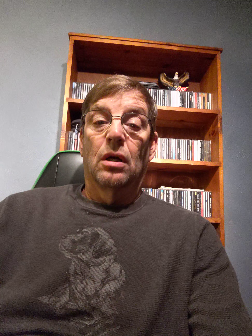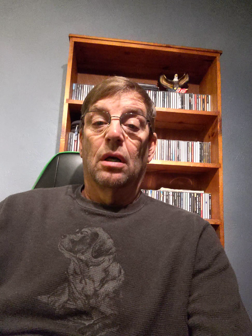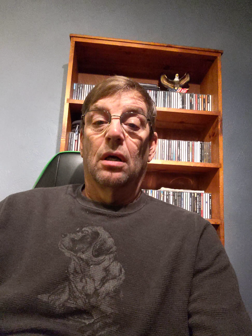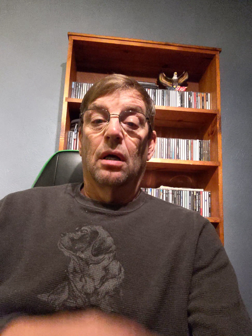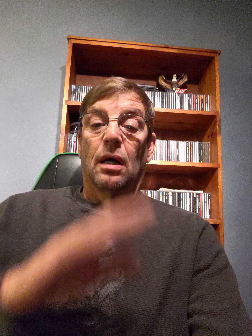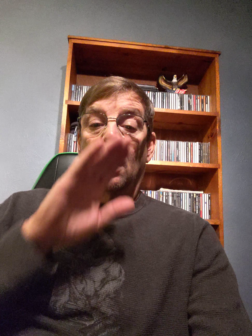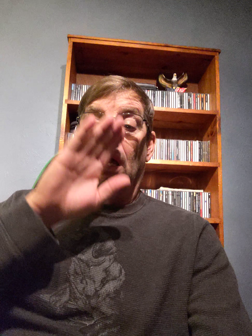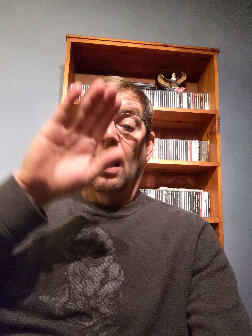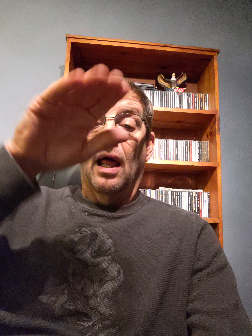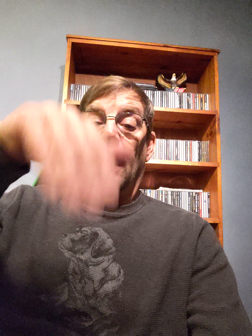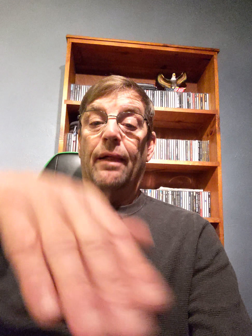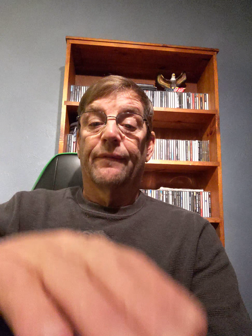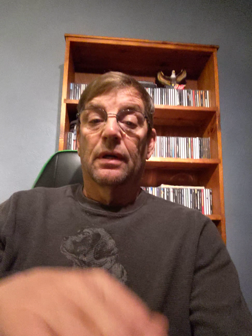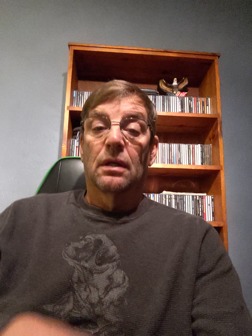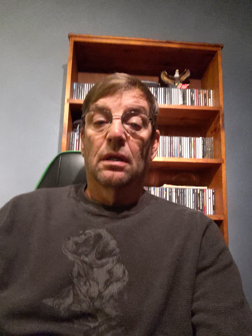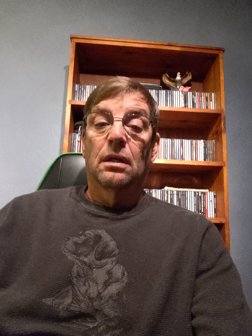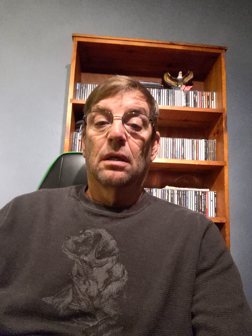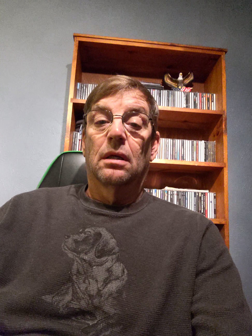elephant